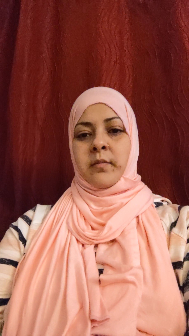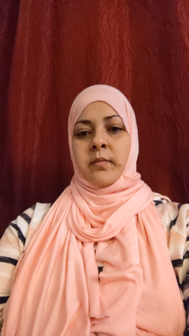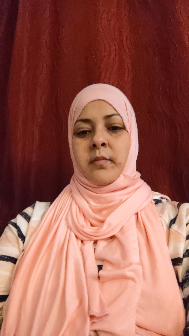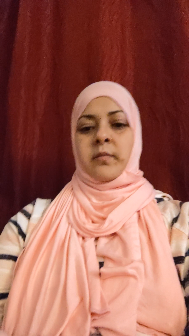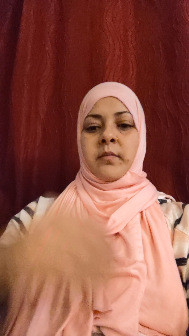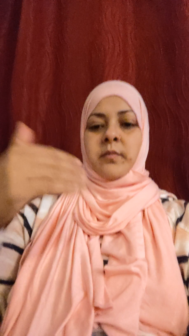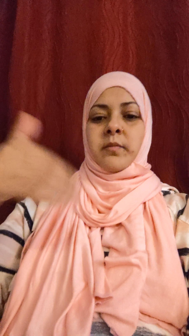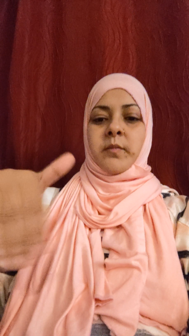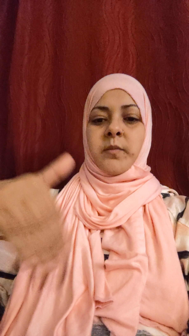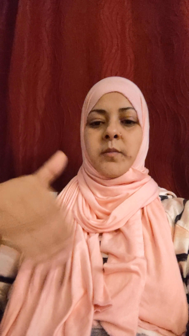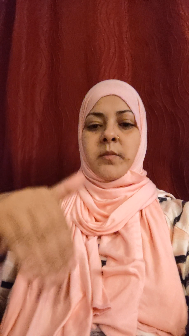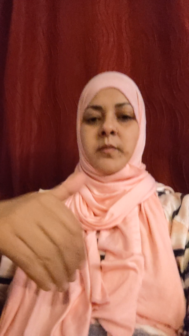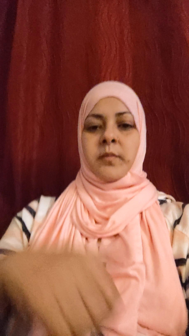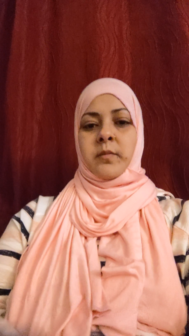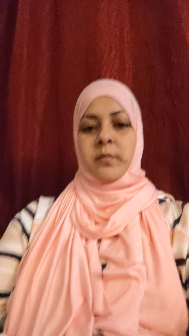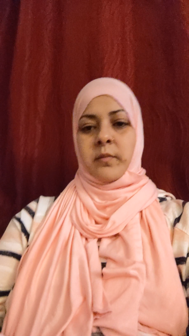shorts